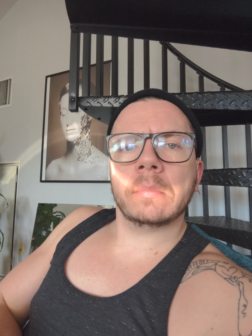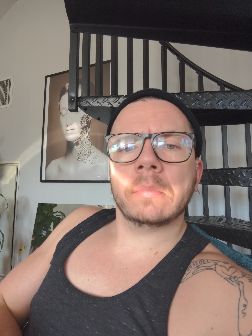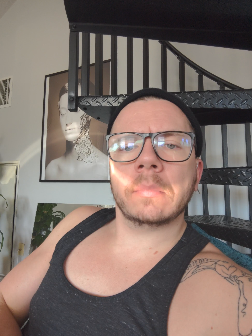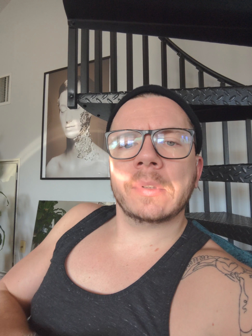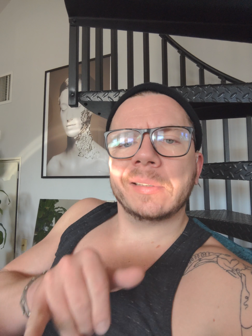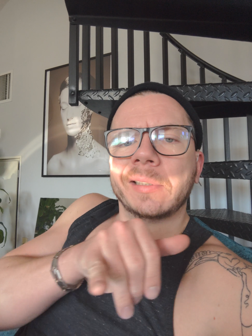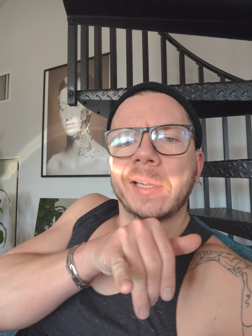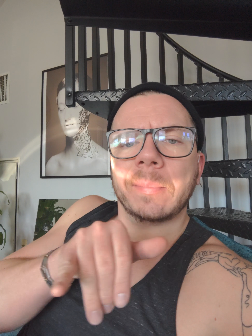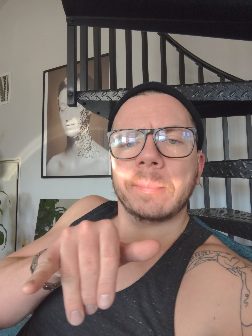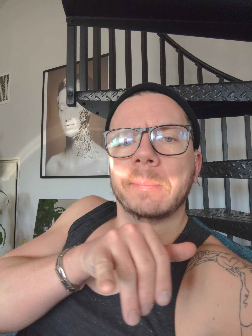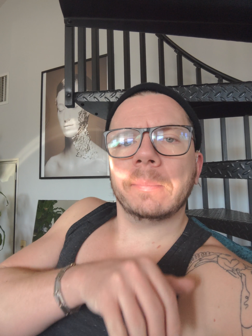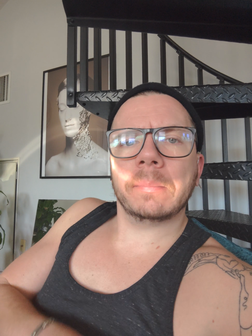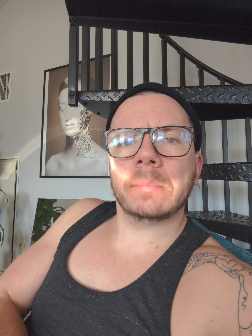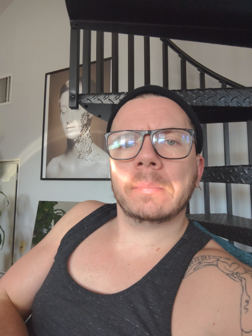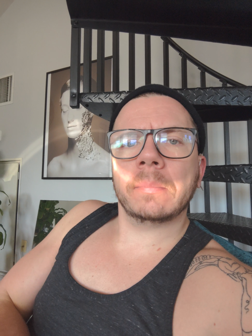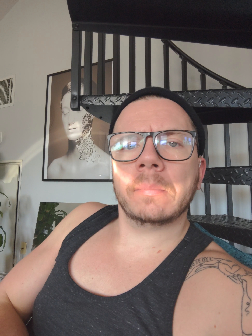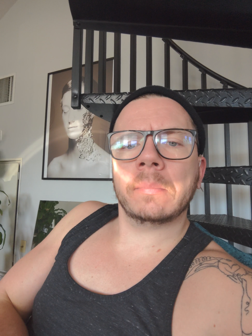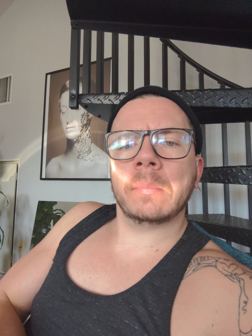same